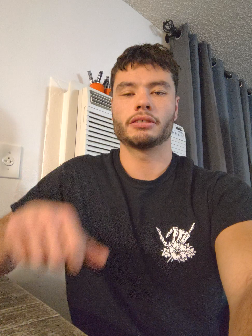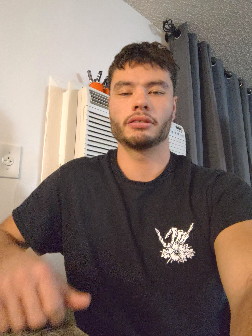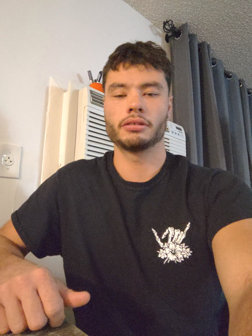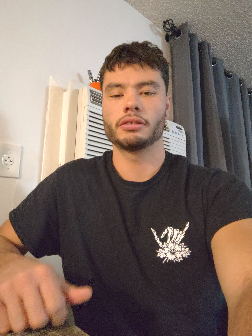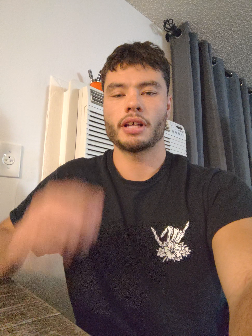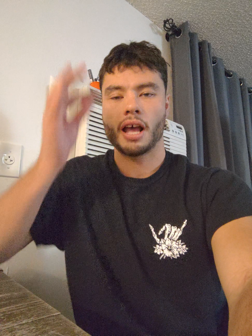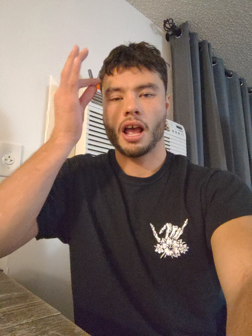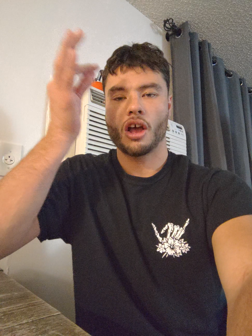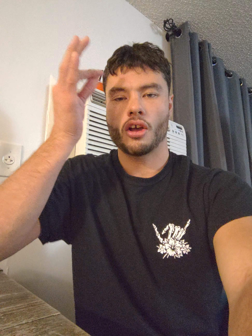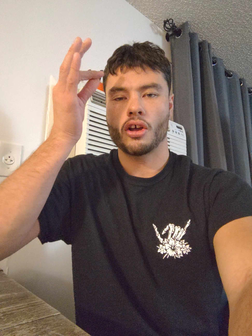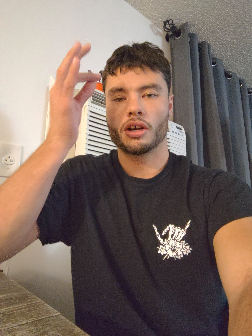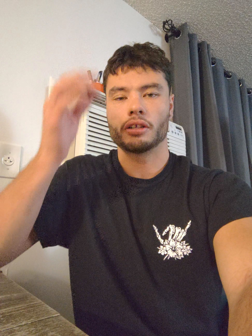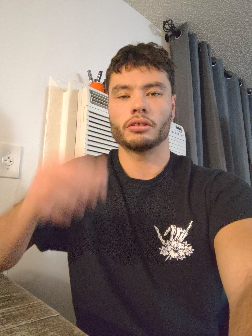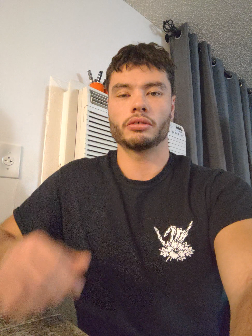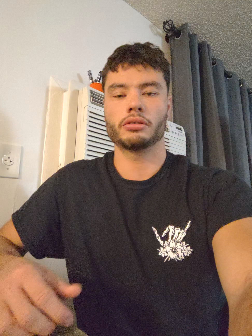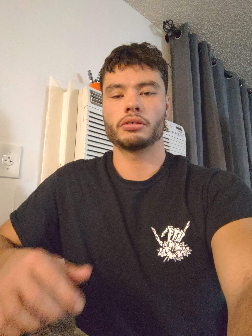hair